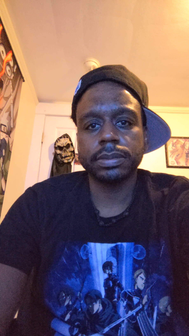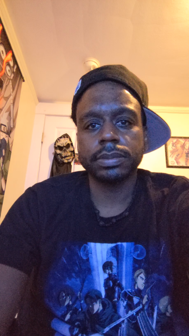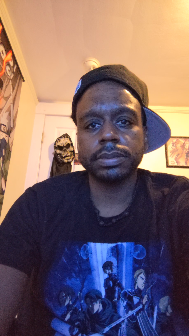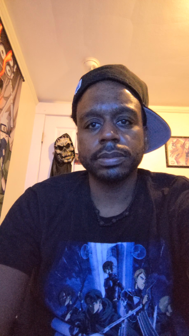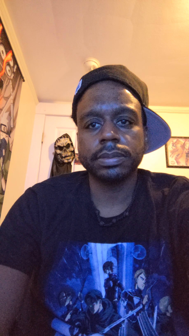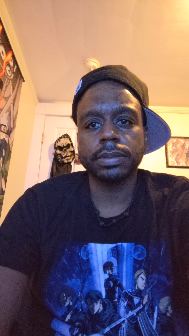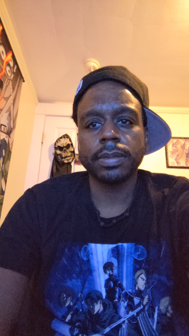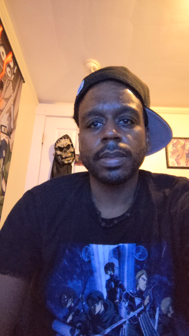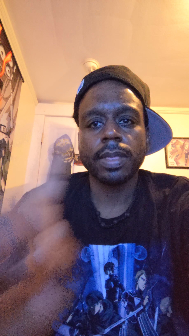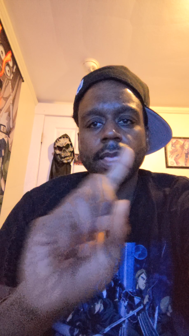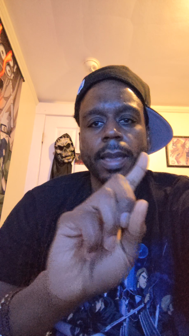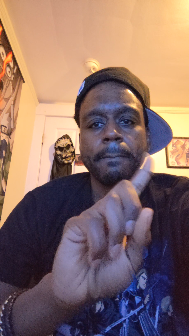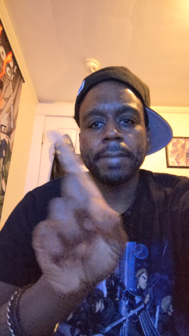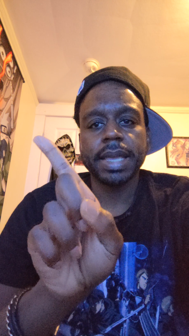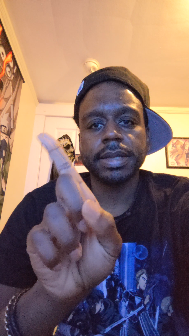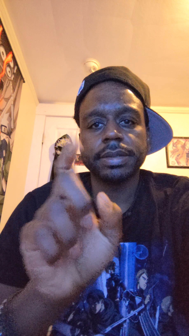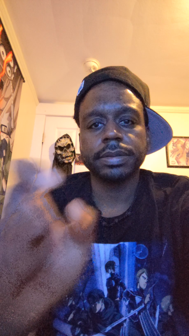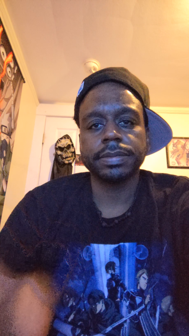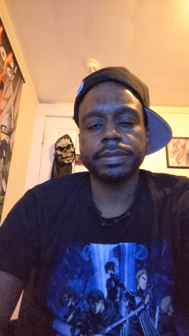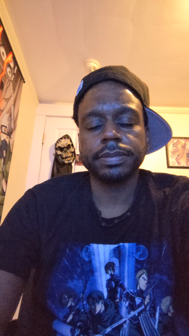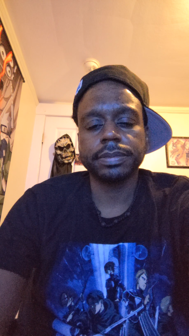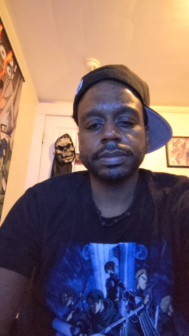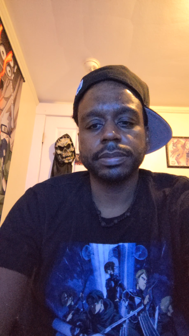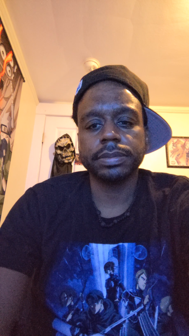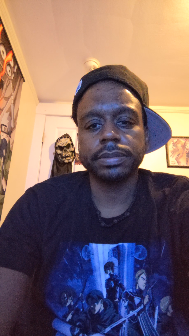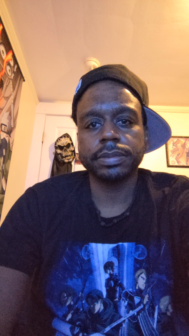but